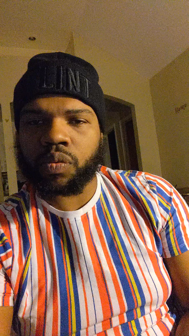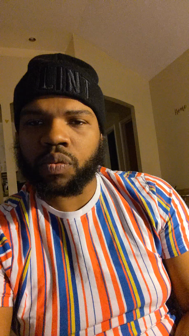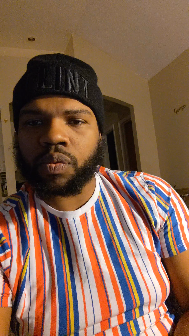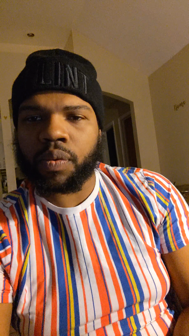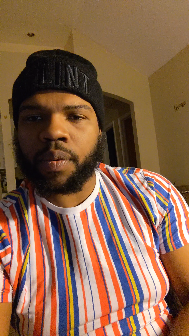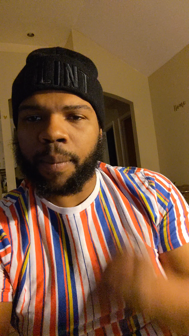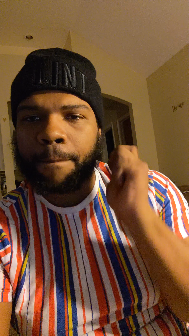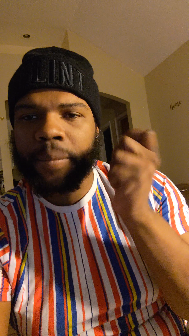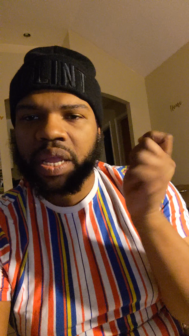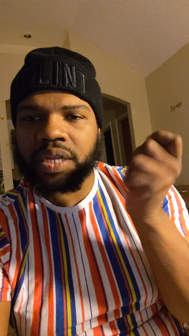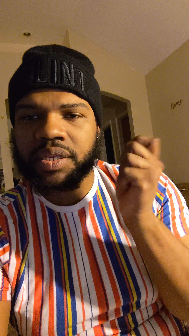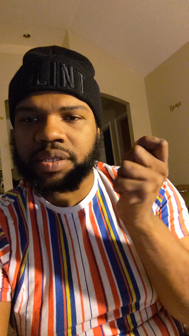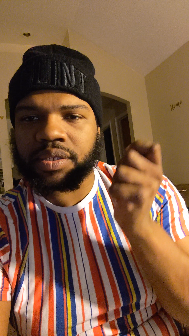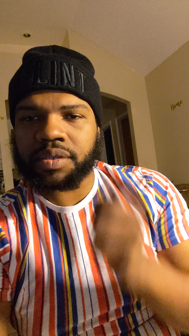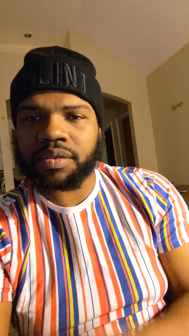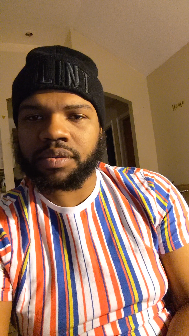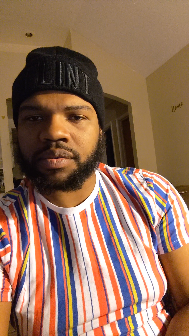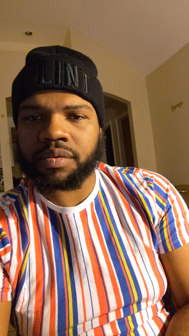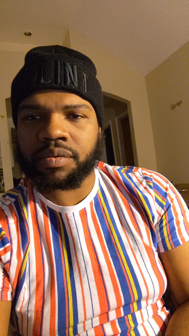bat